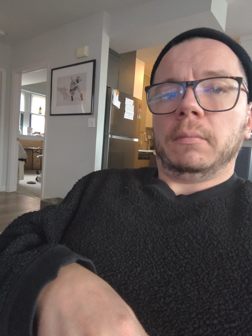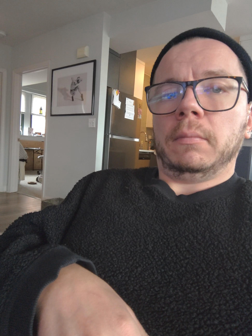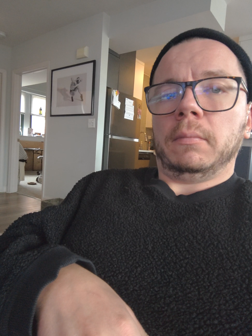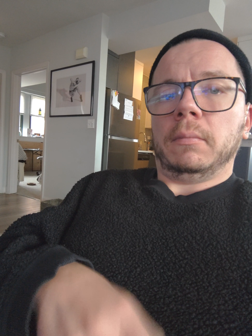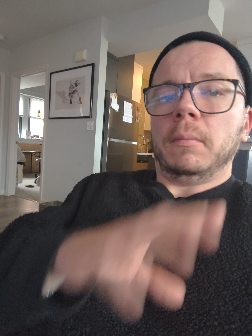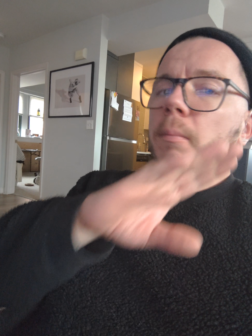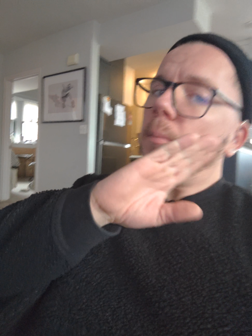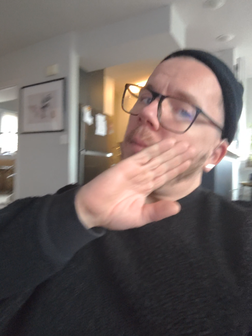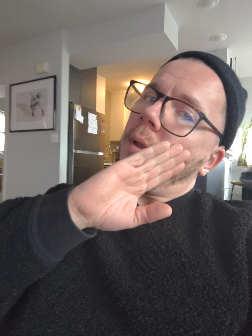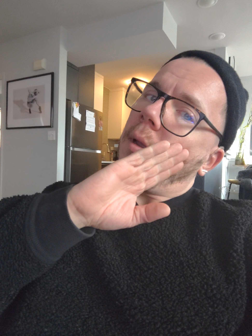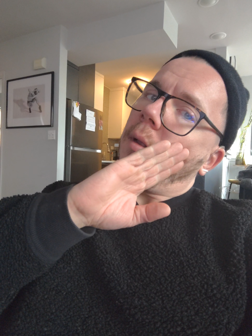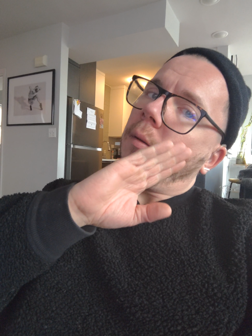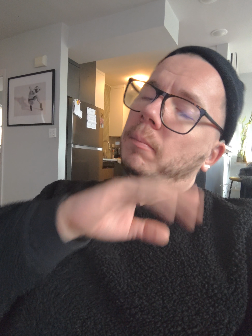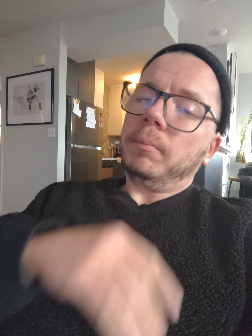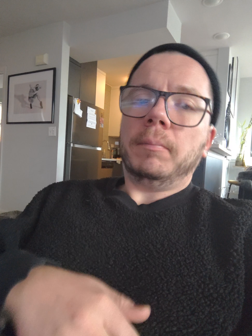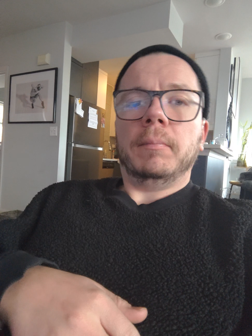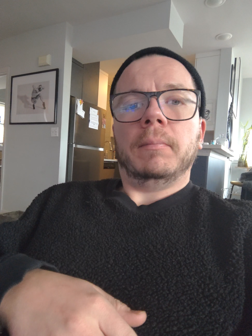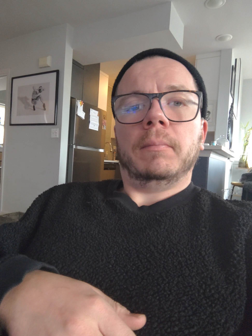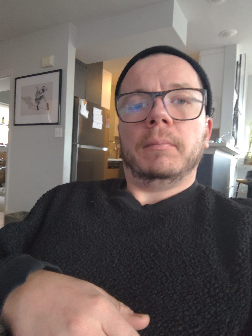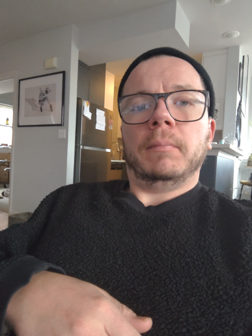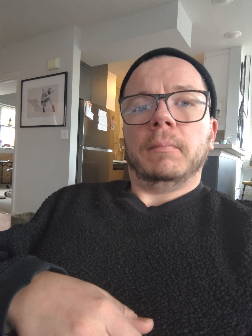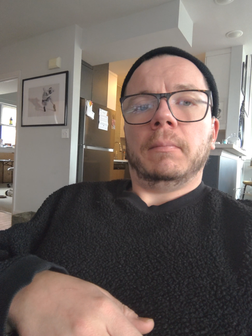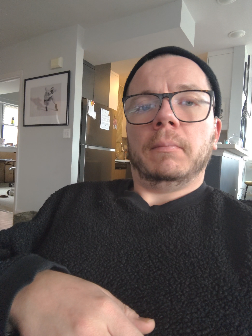bed